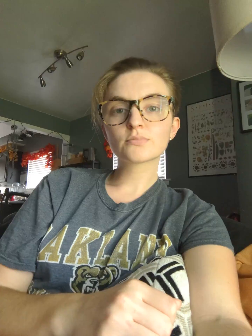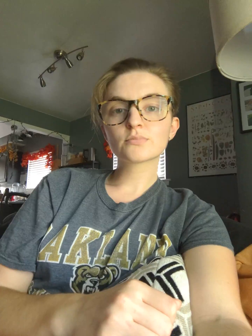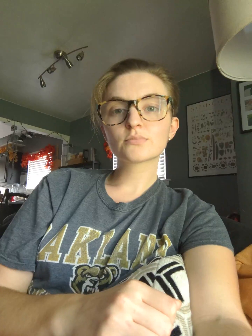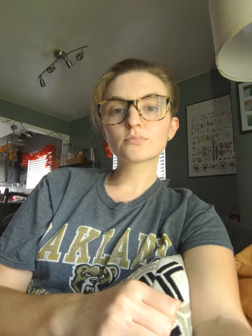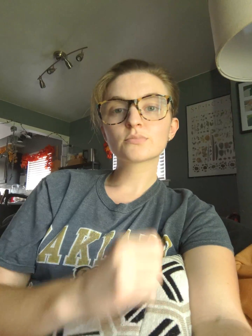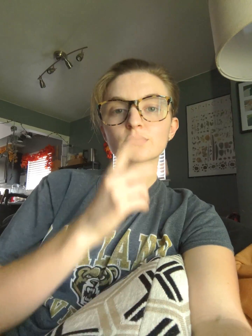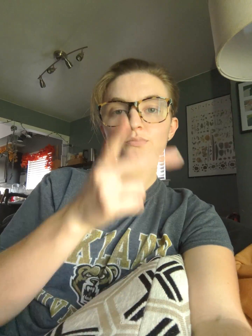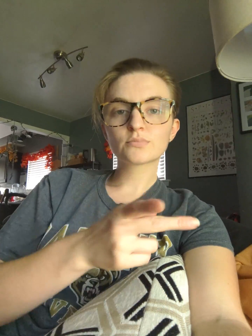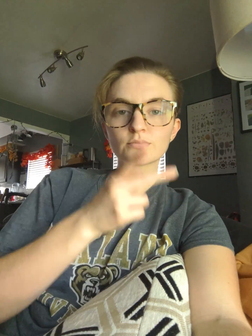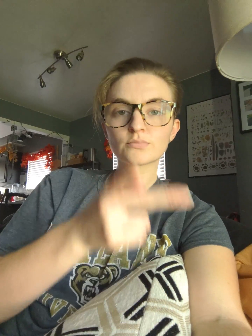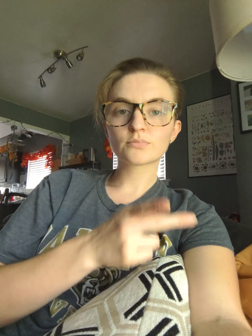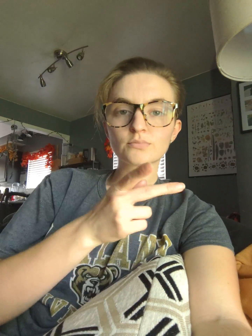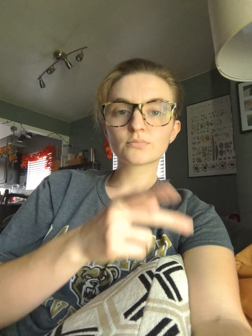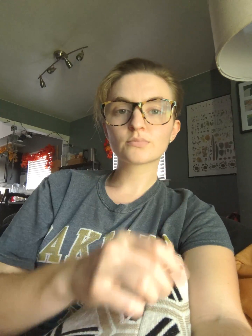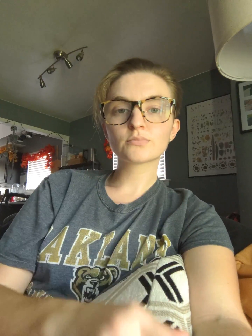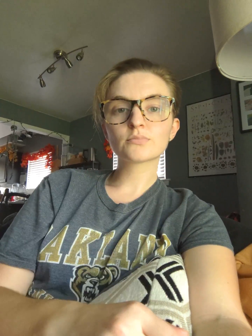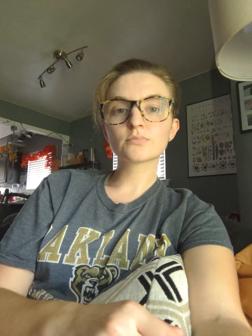careful